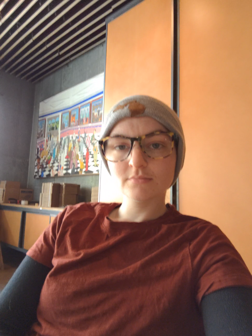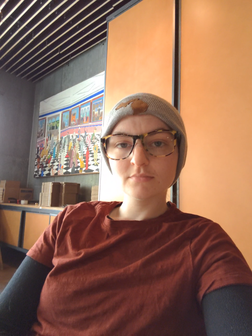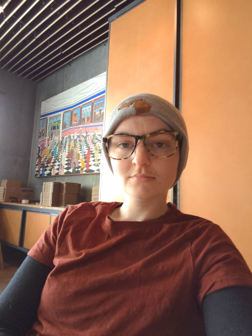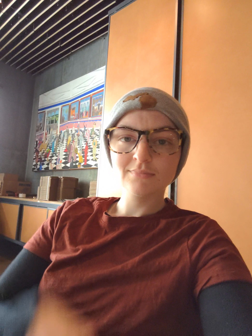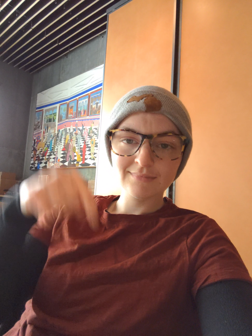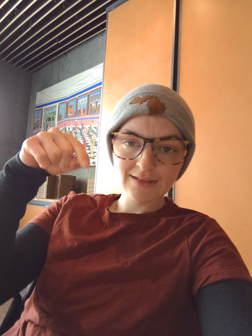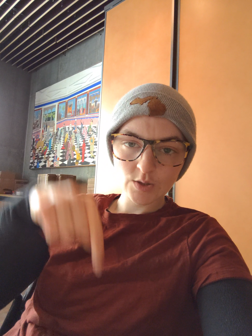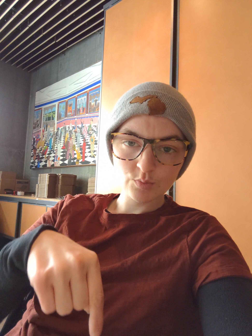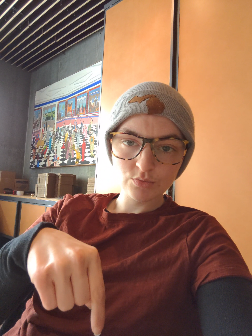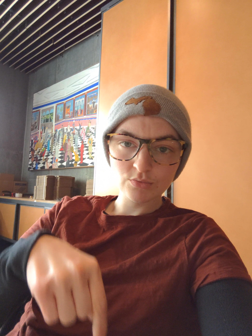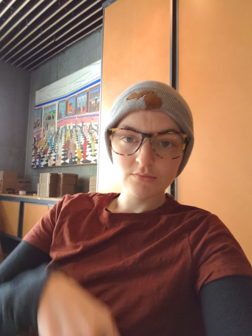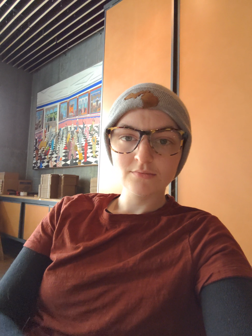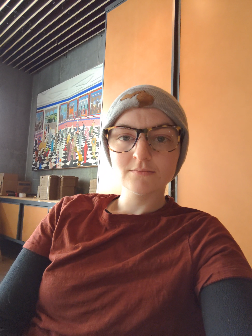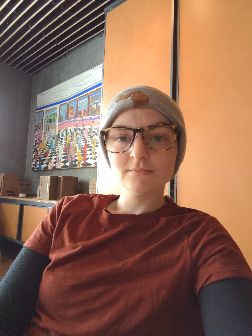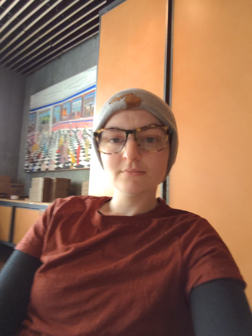down